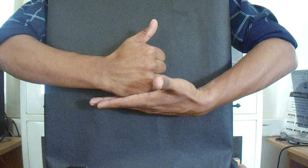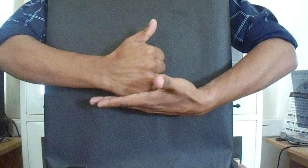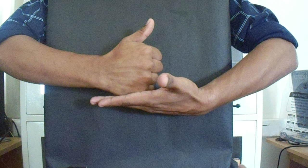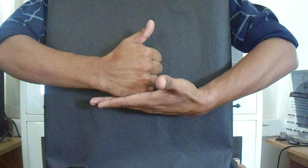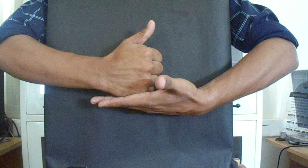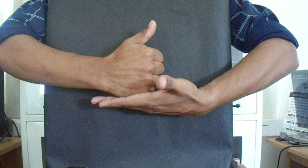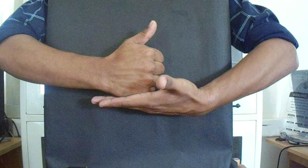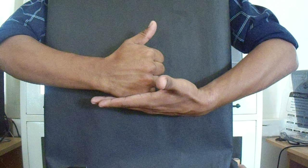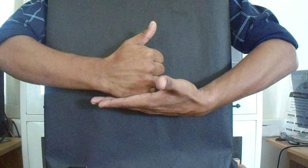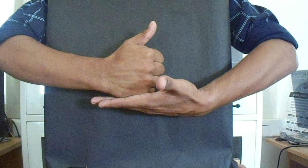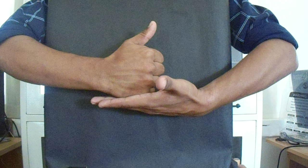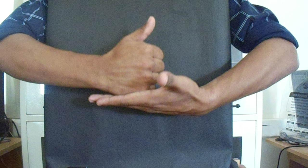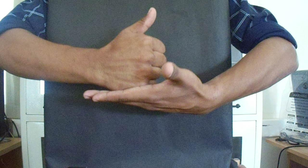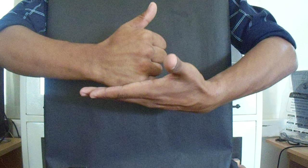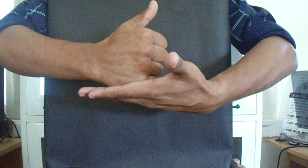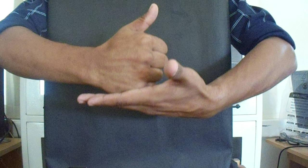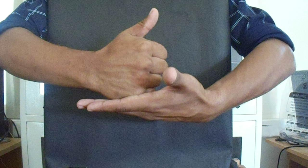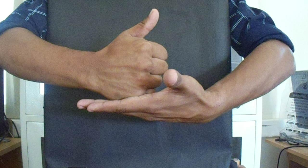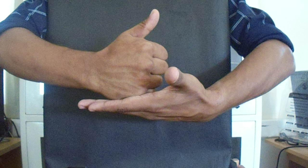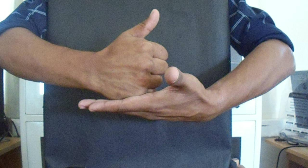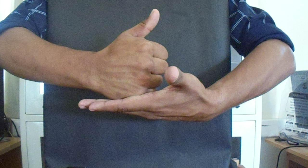help